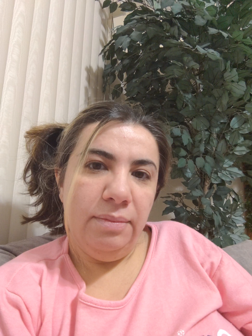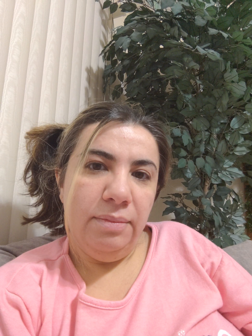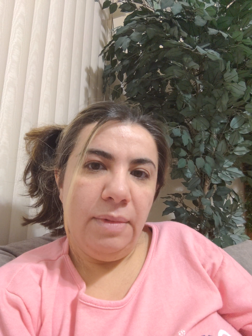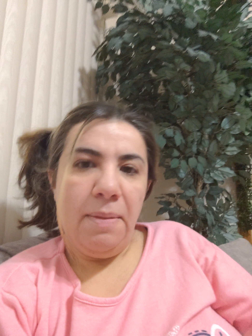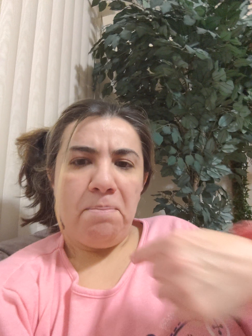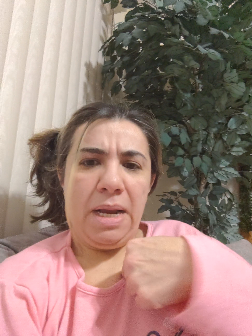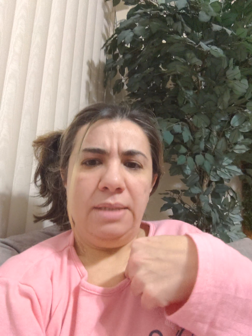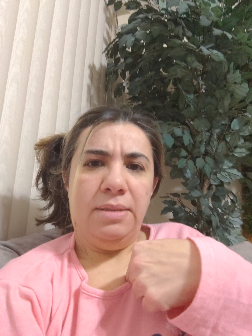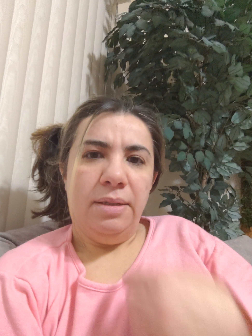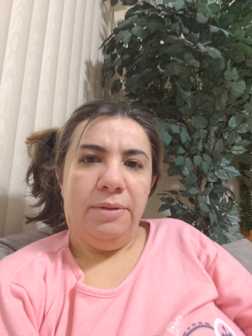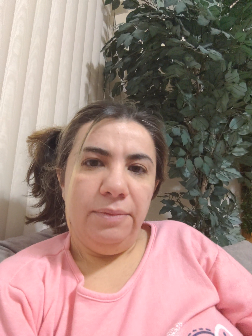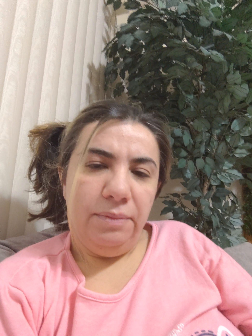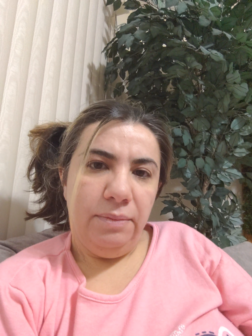my